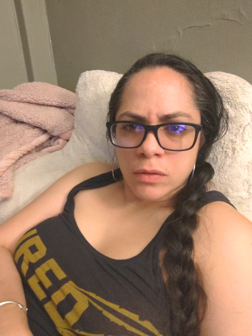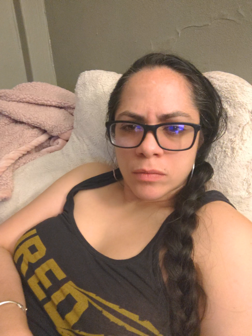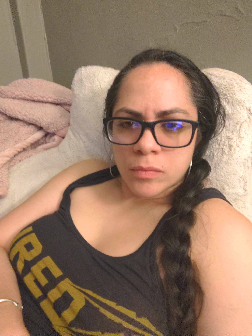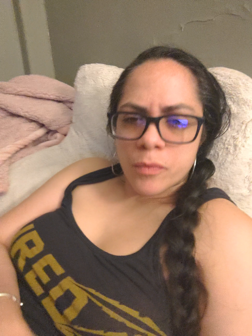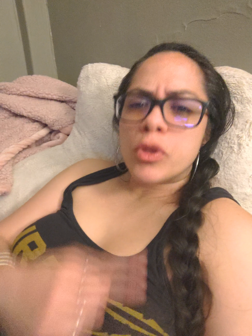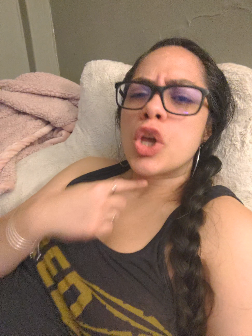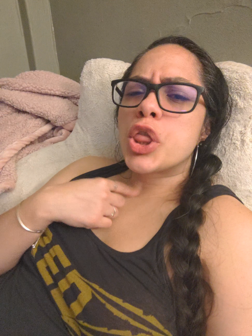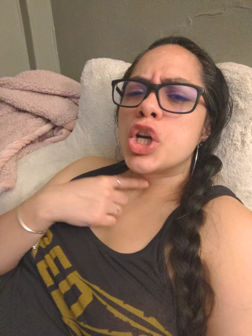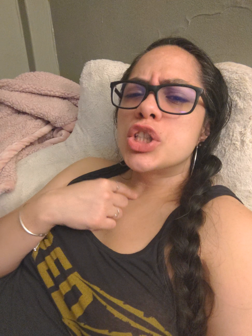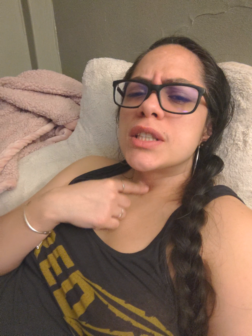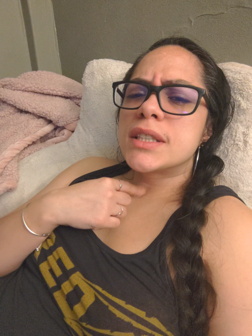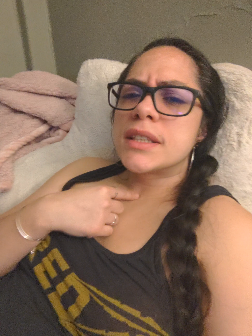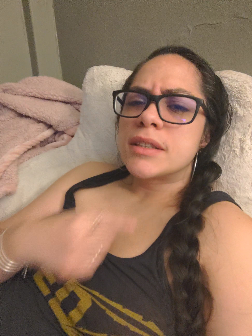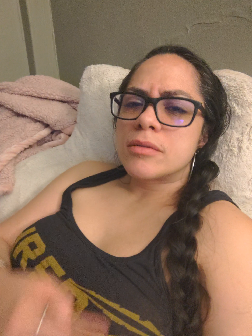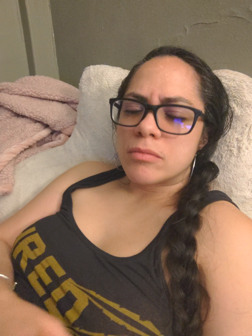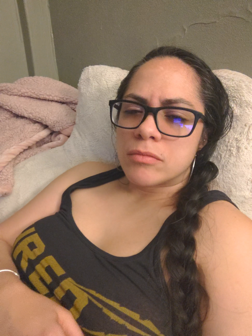thirsty